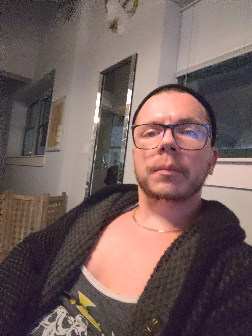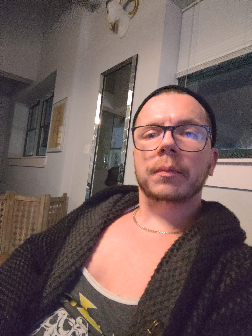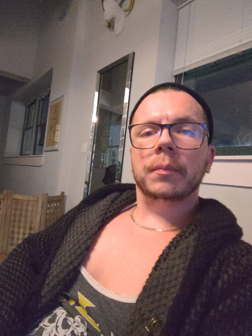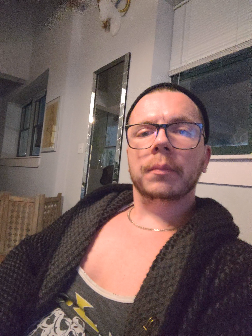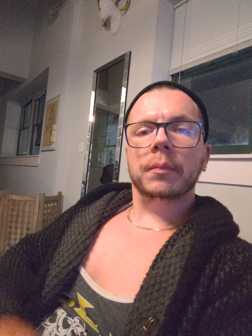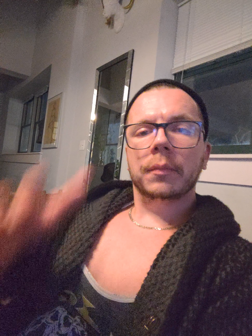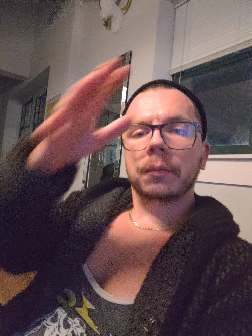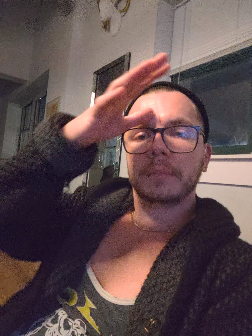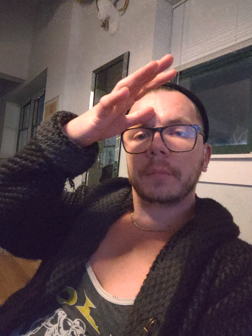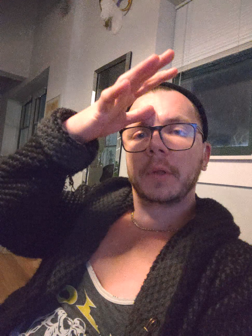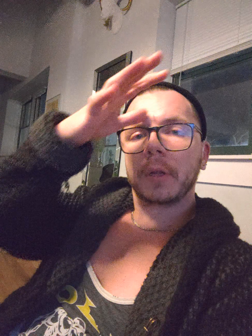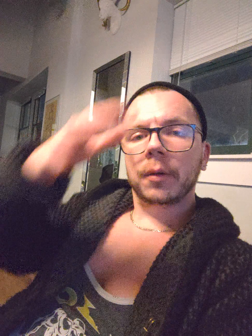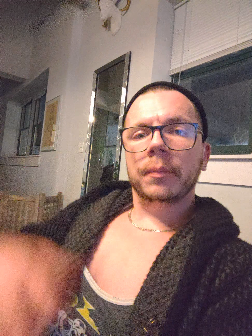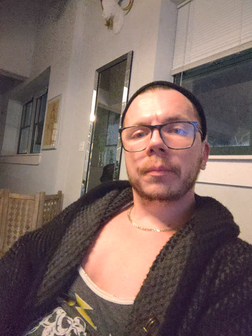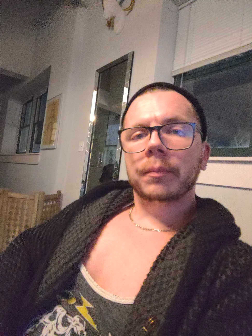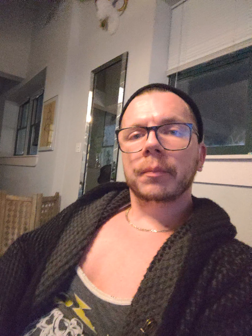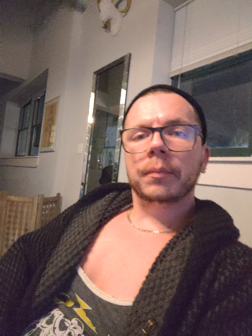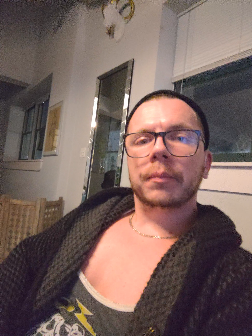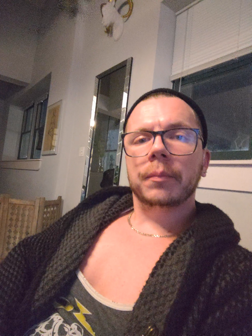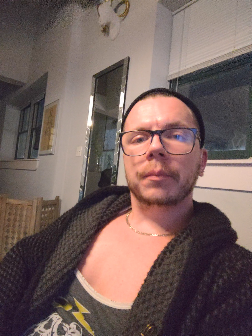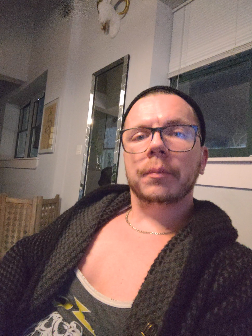dad